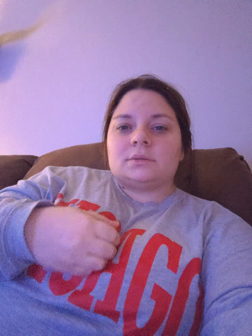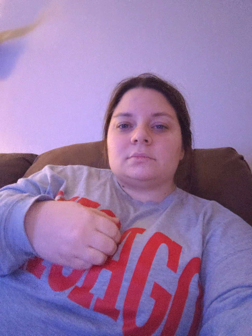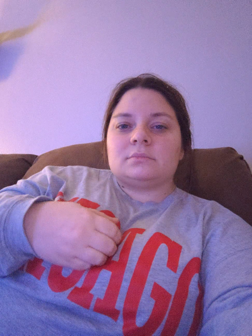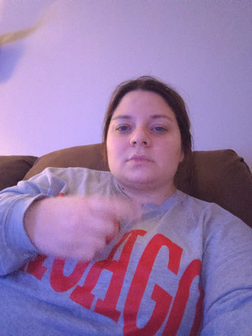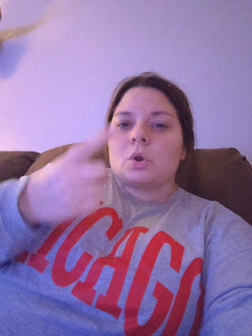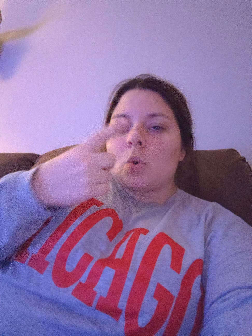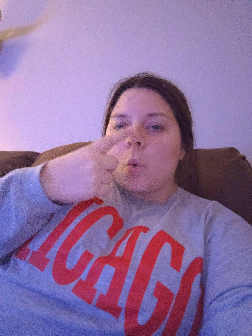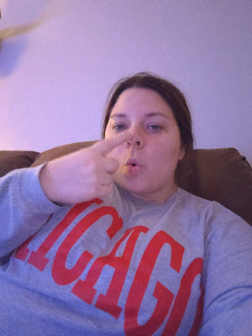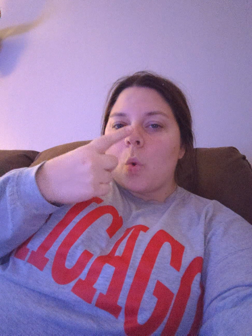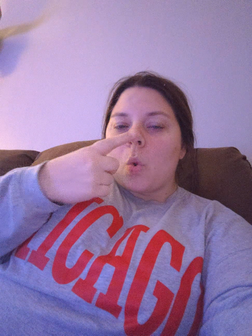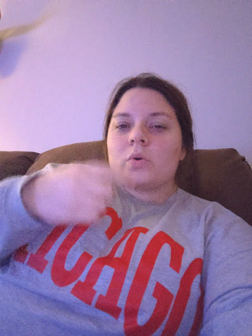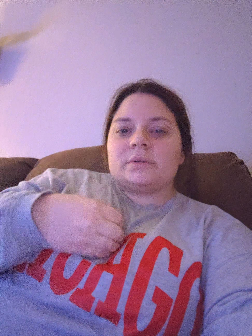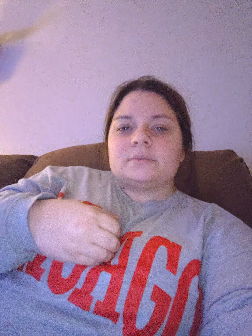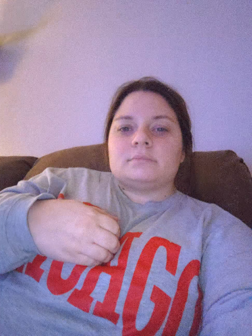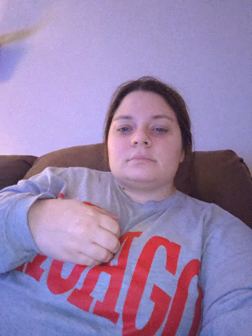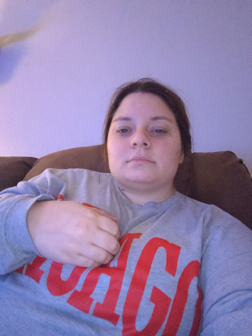nose